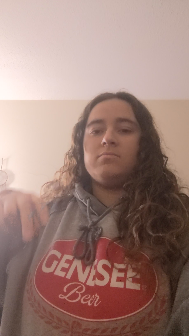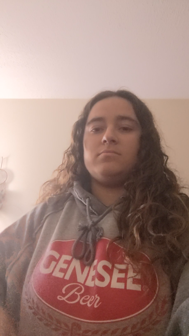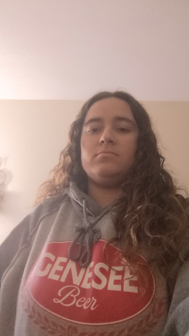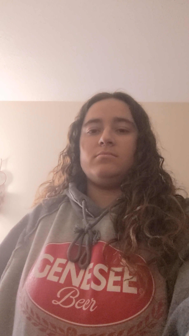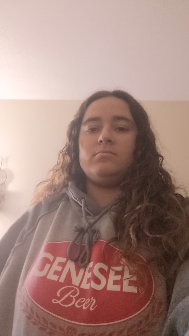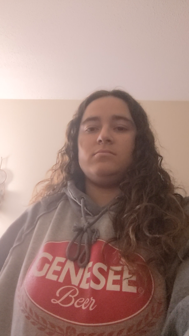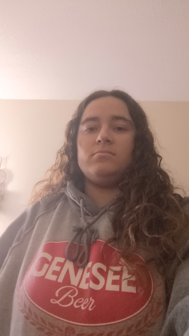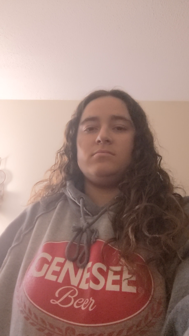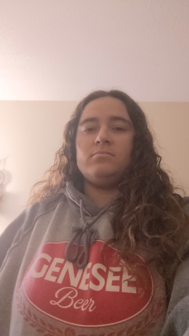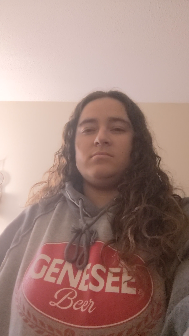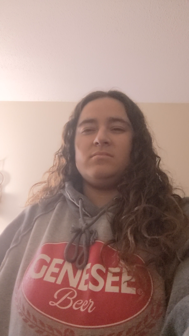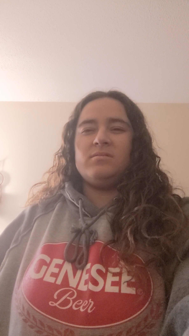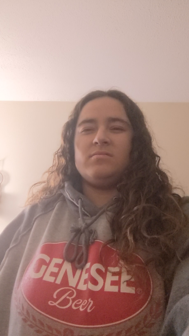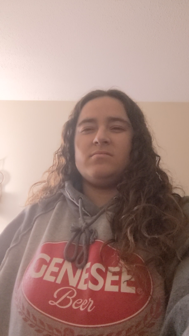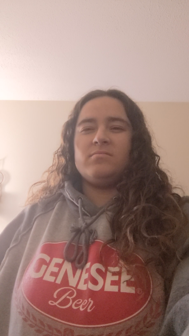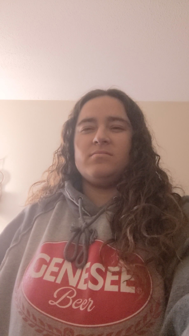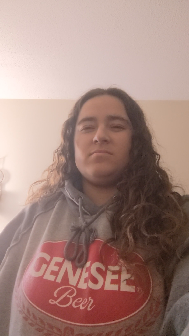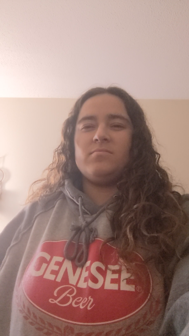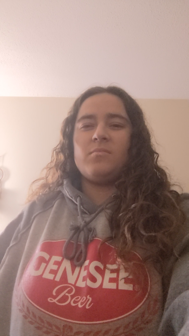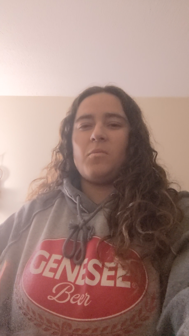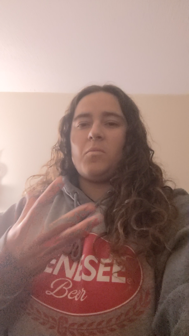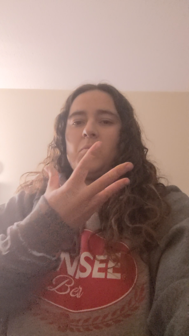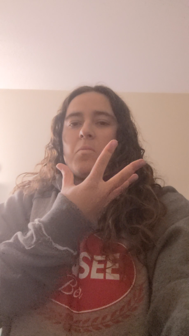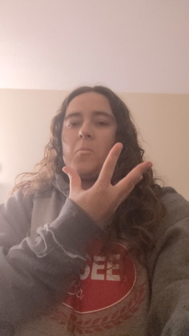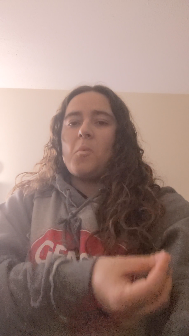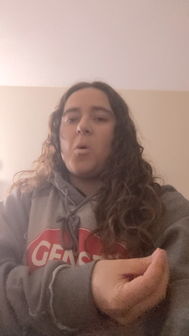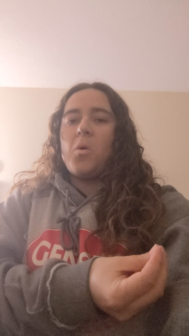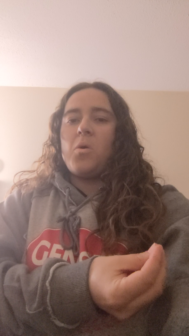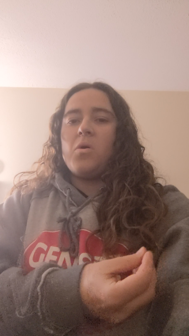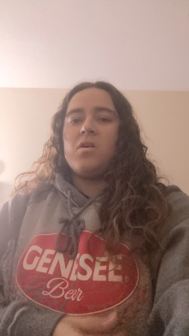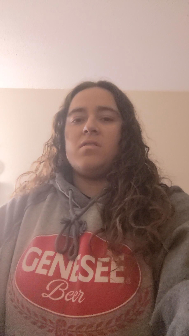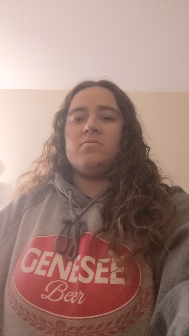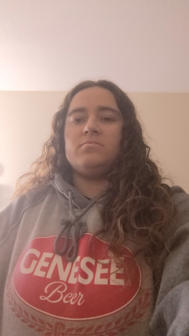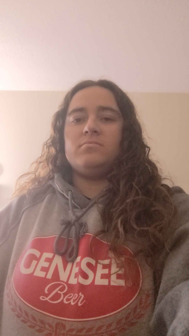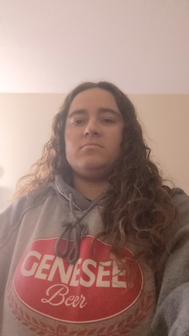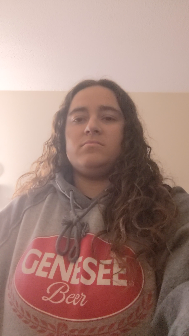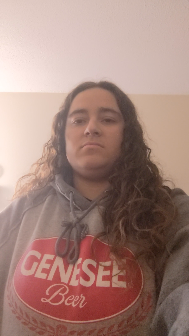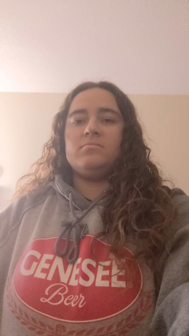poor